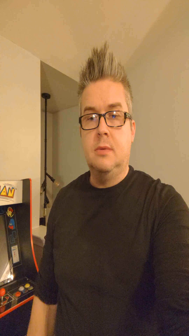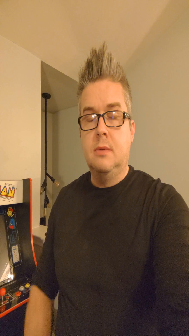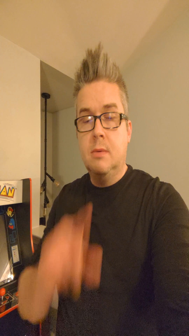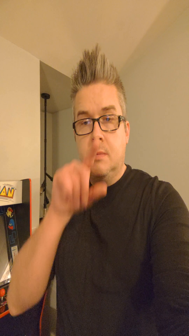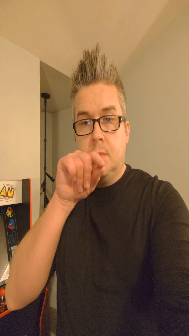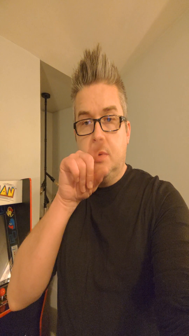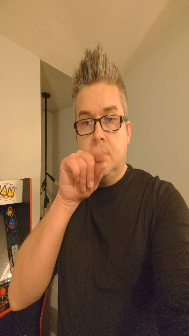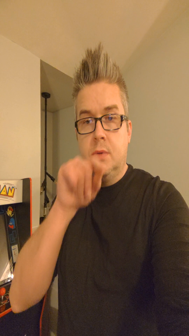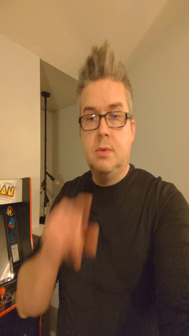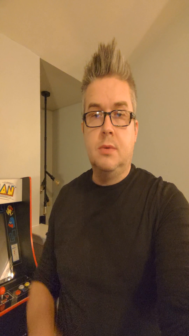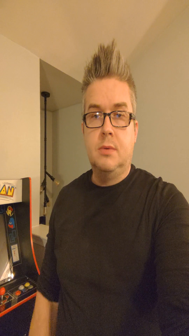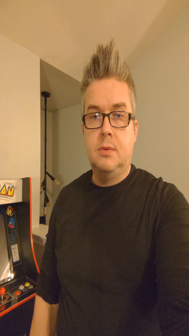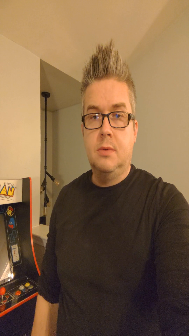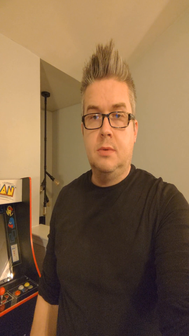bird